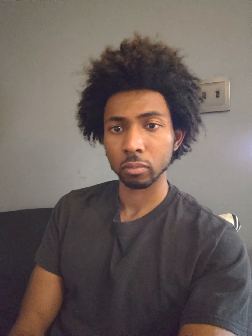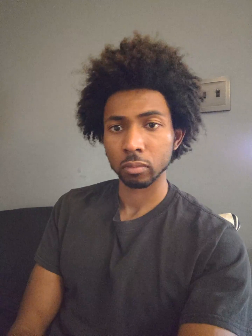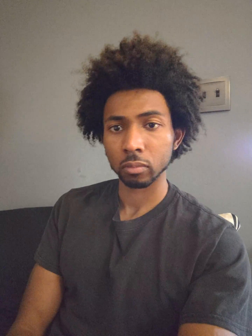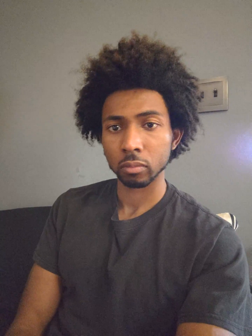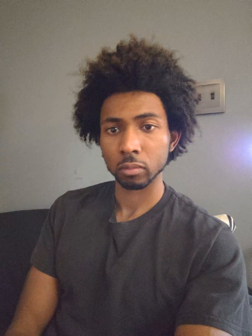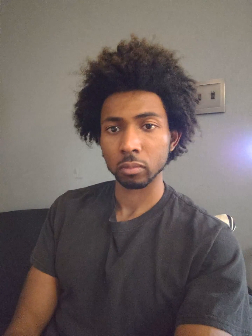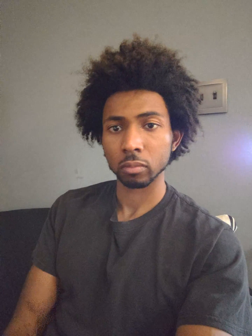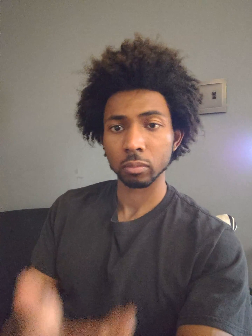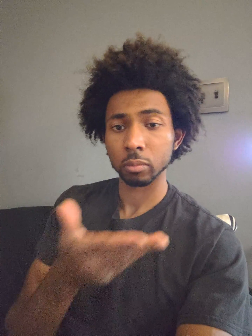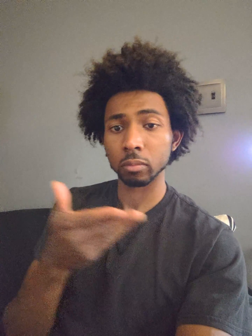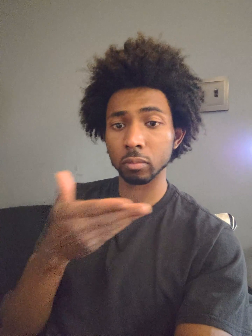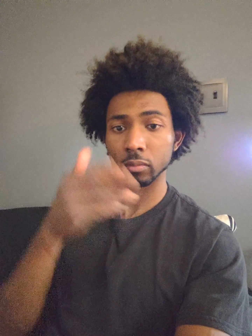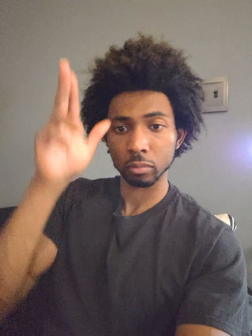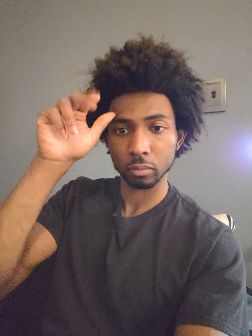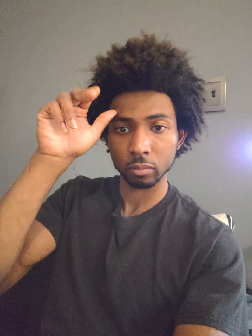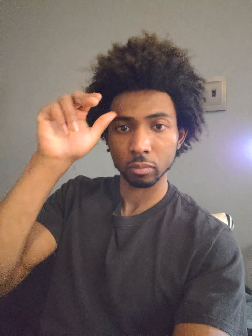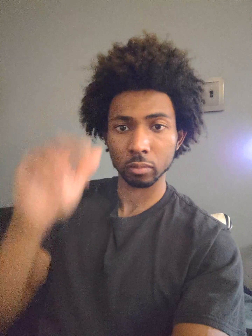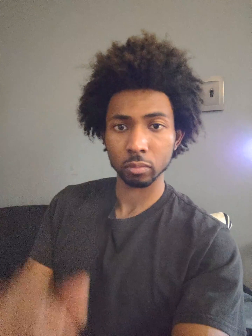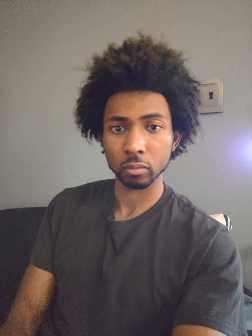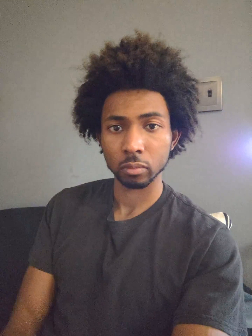pony